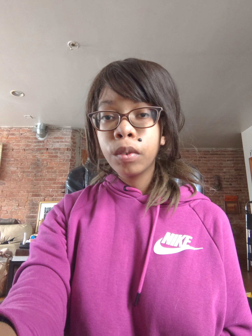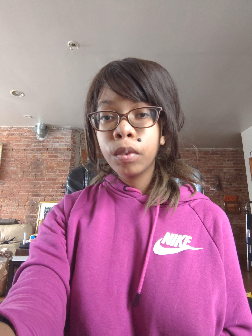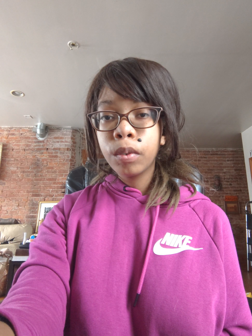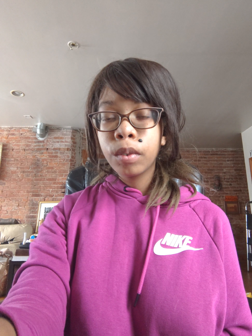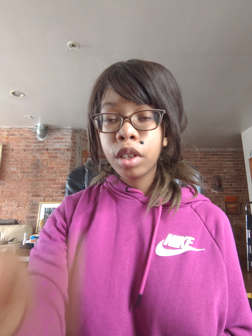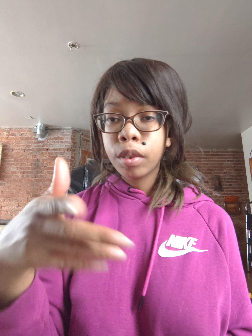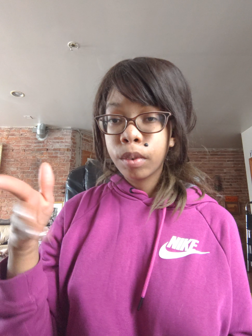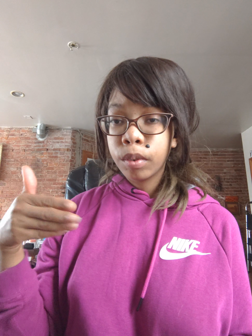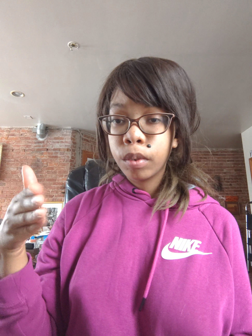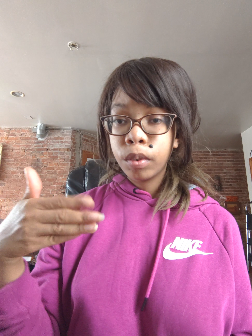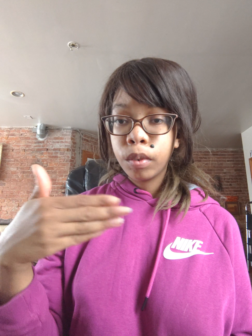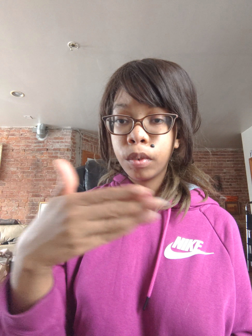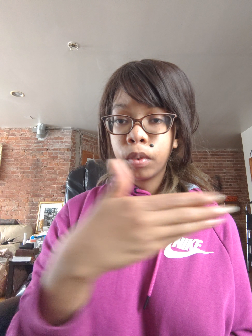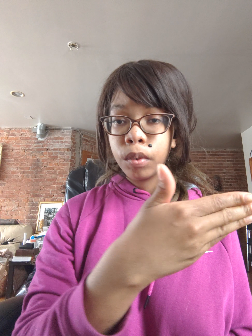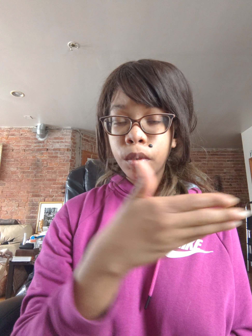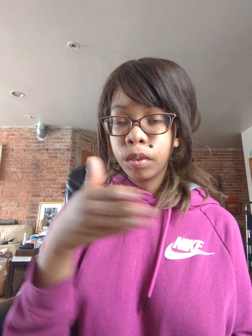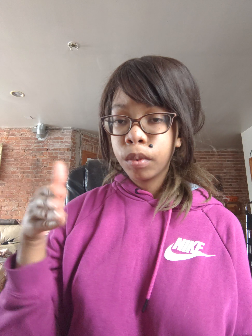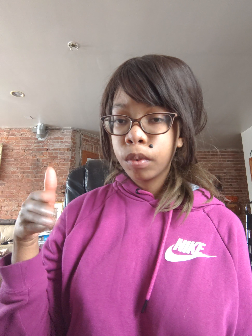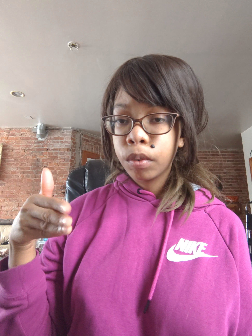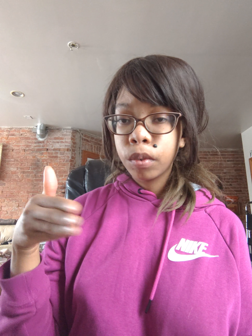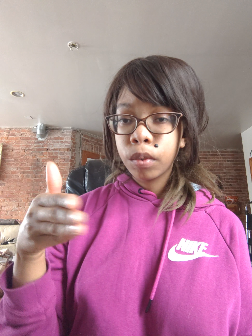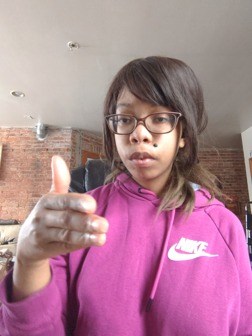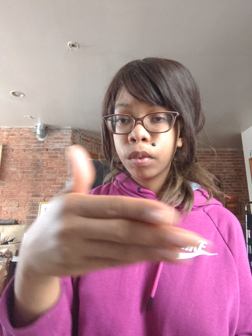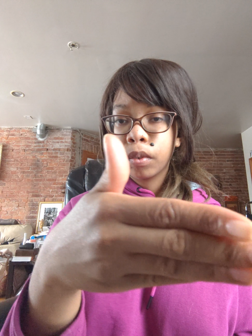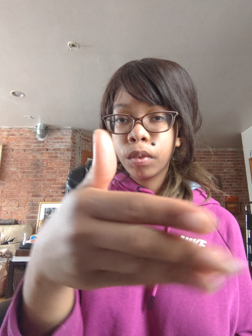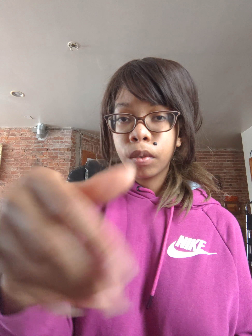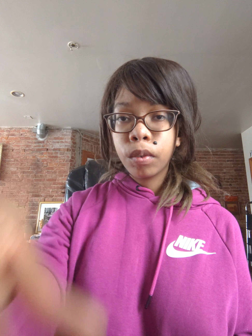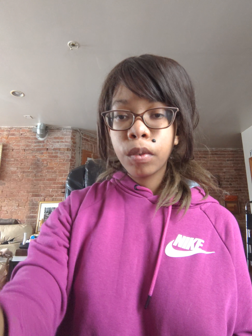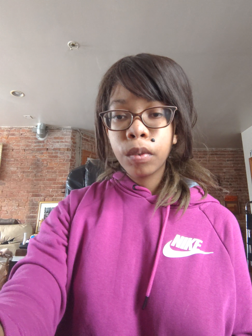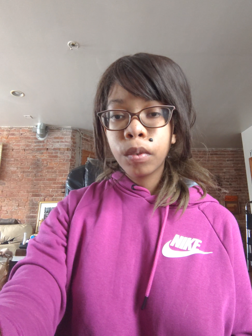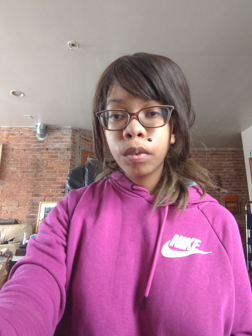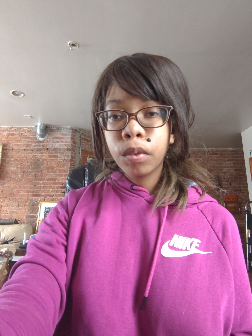fish